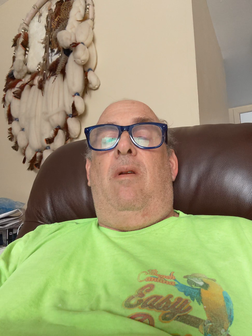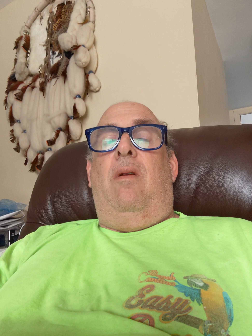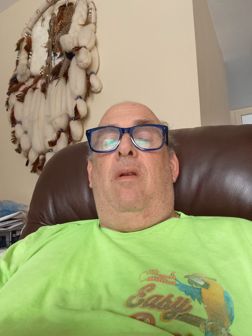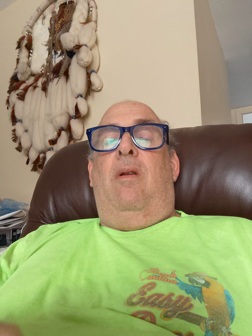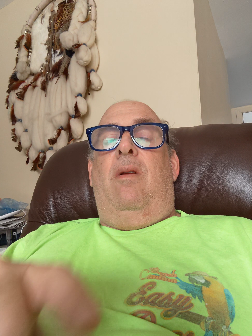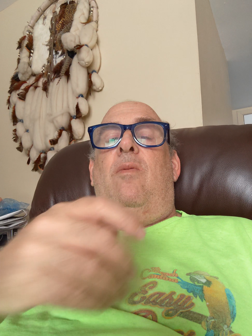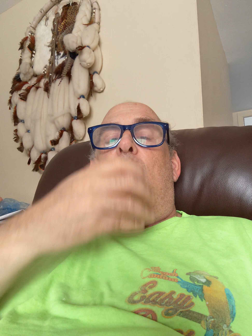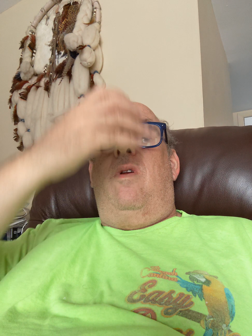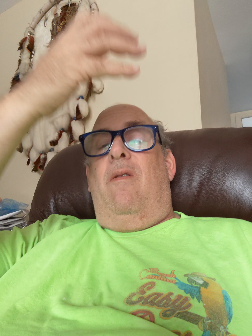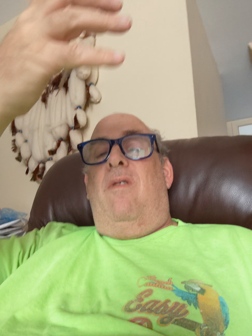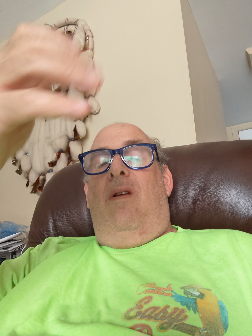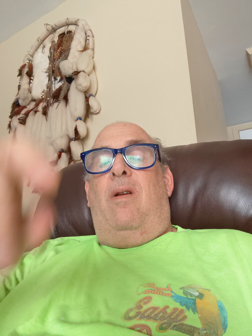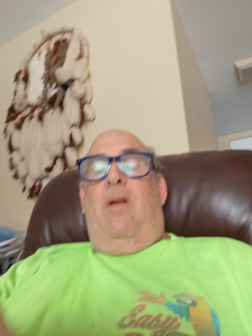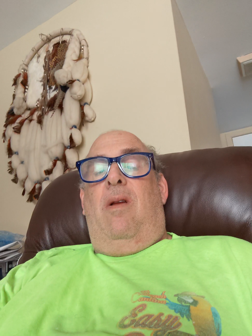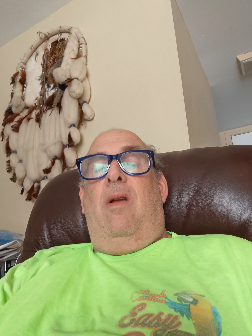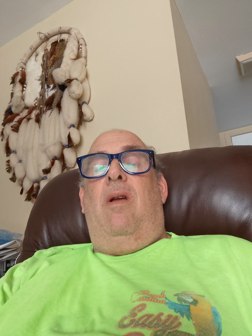giraffe